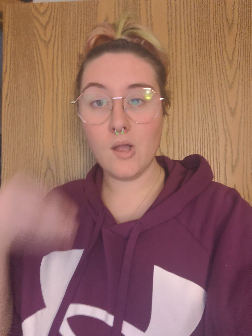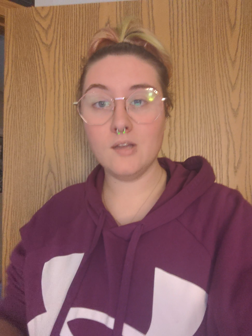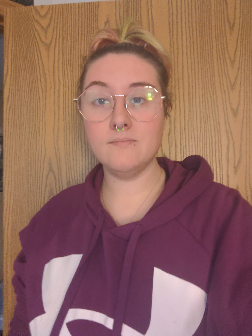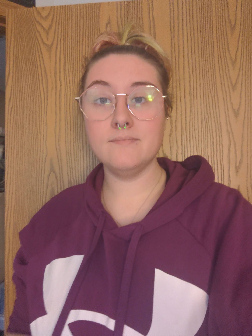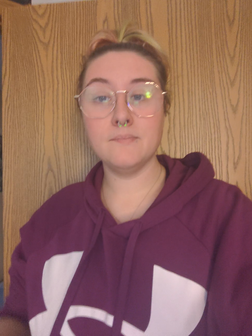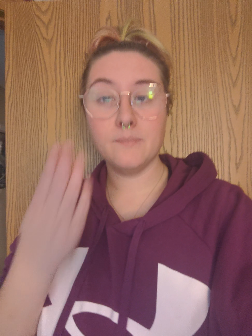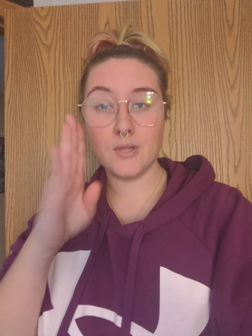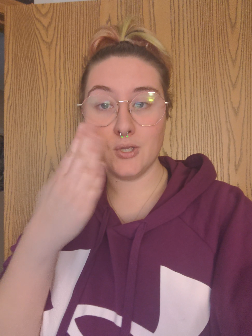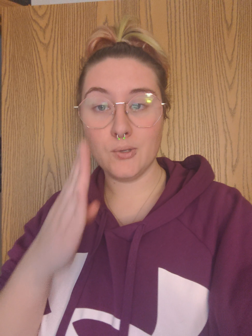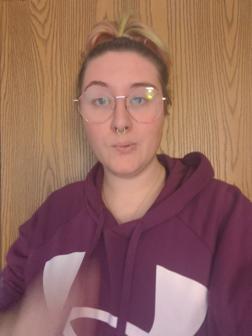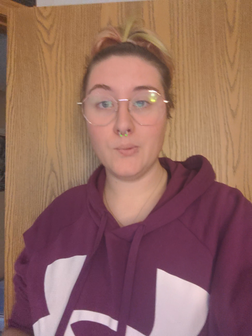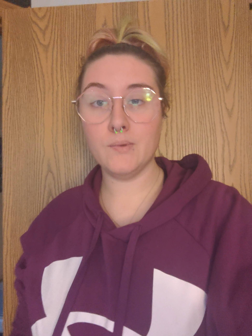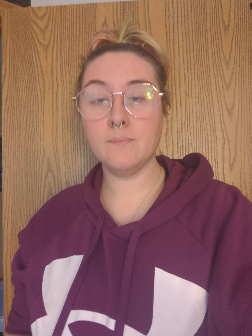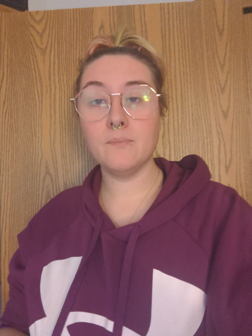blue